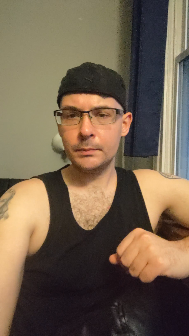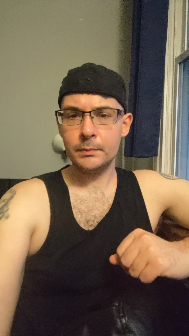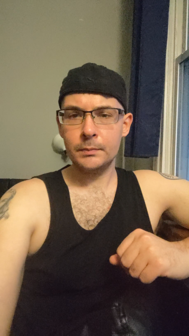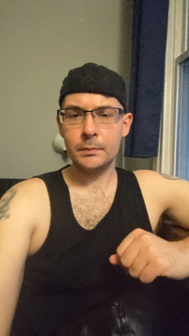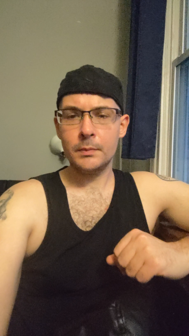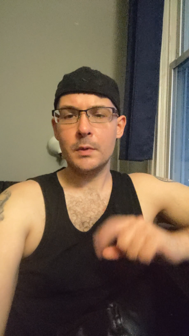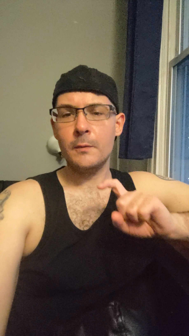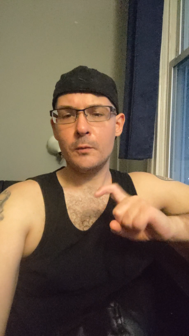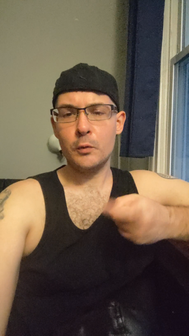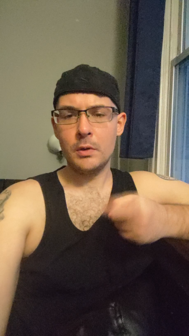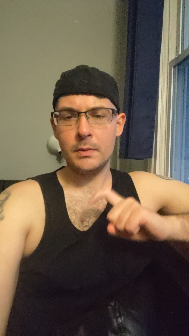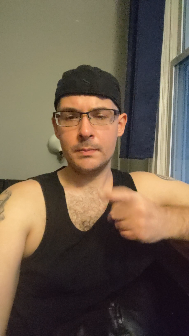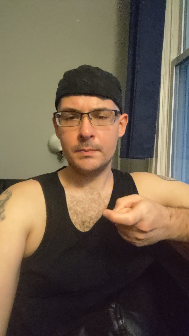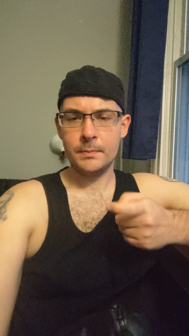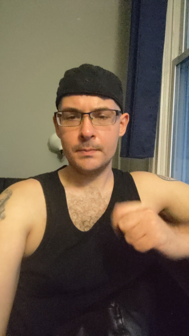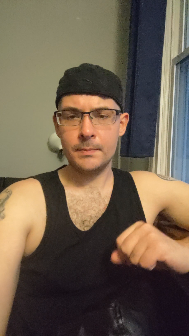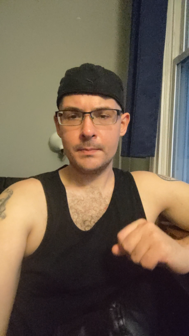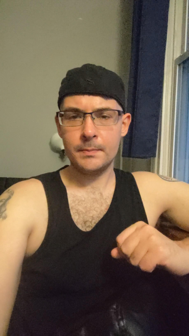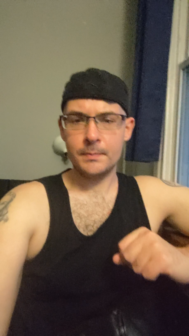friend